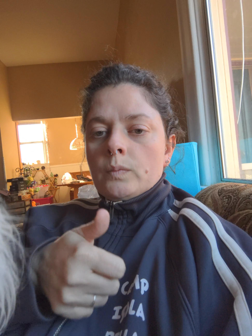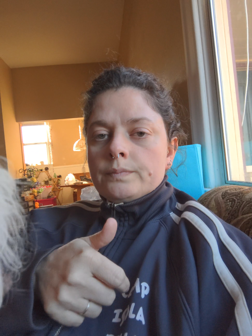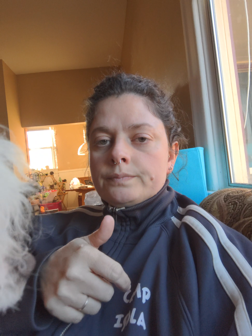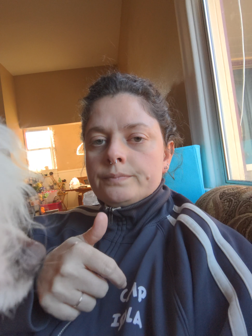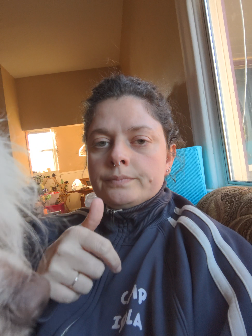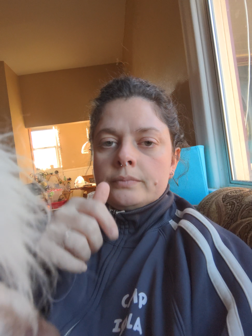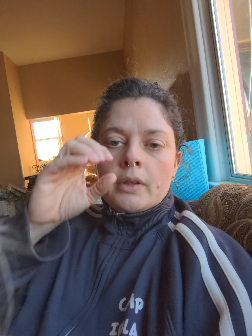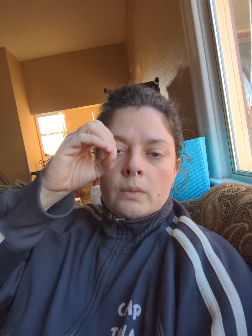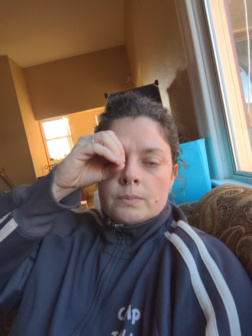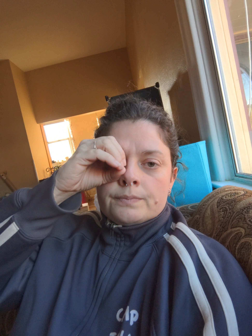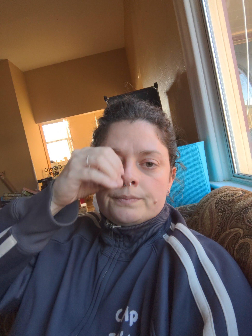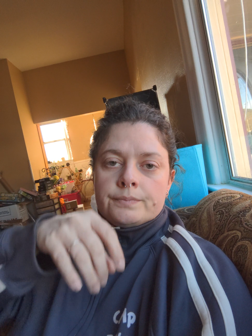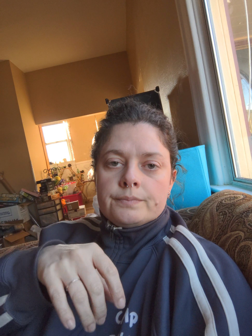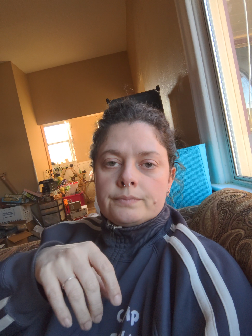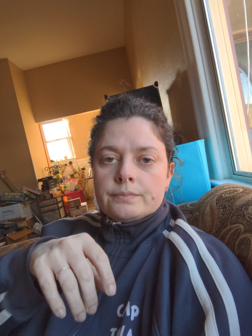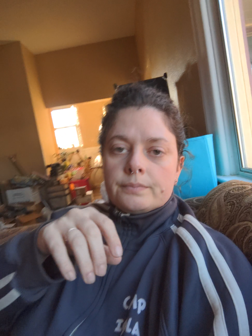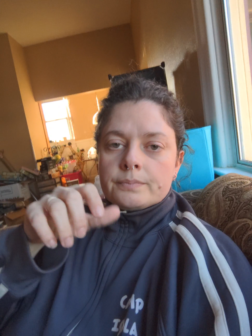owl